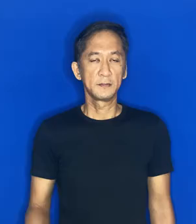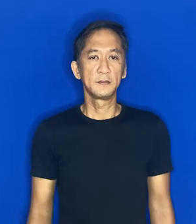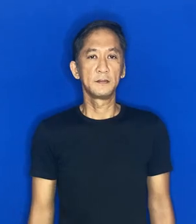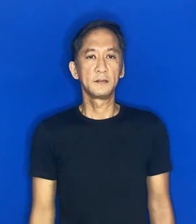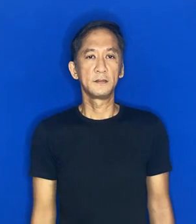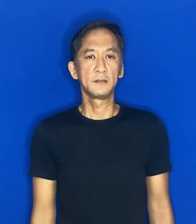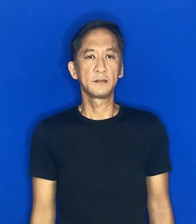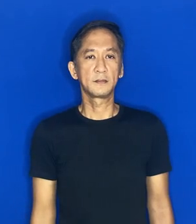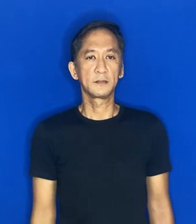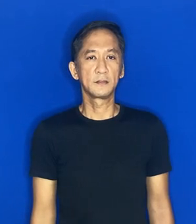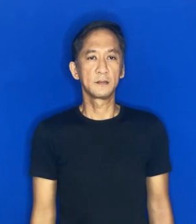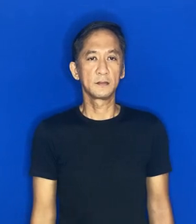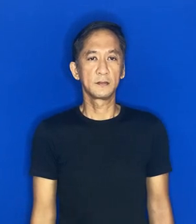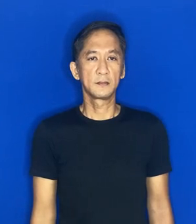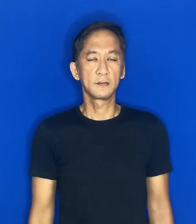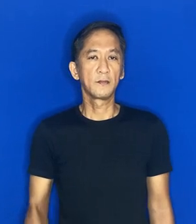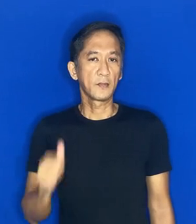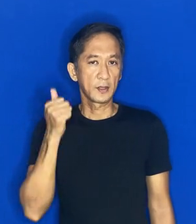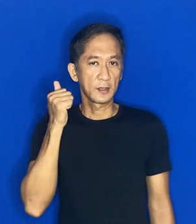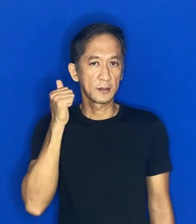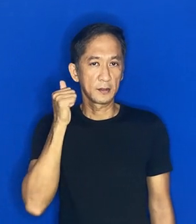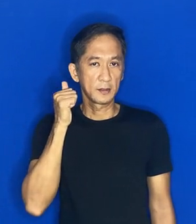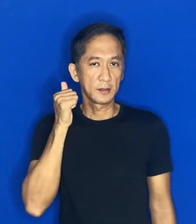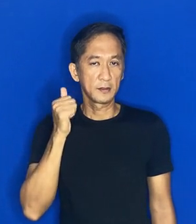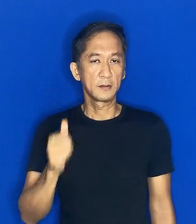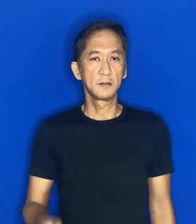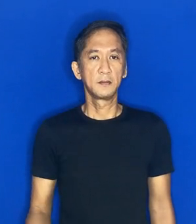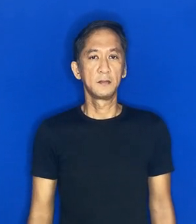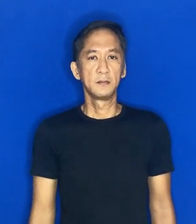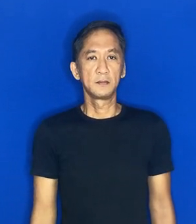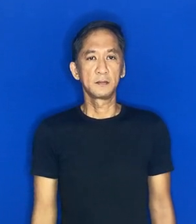auntie